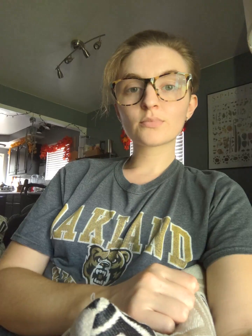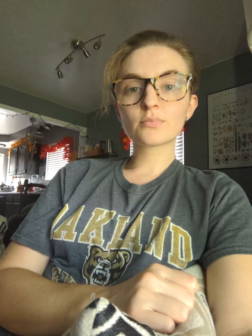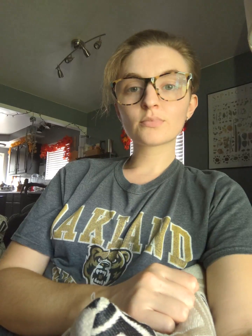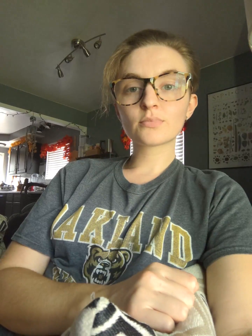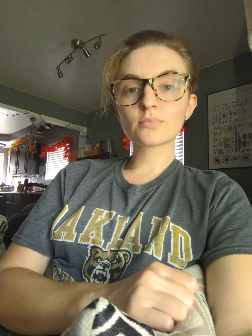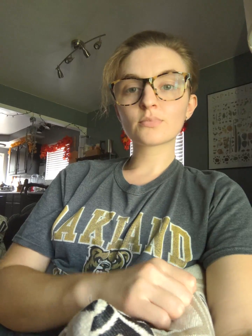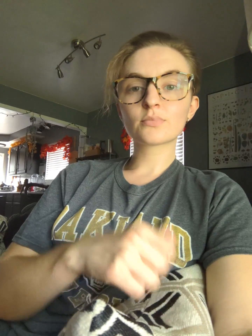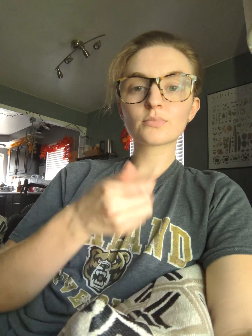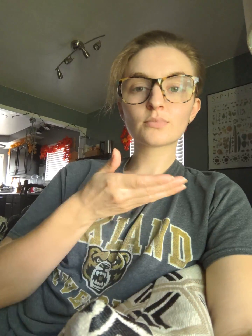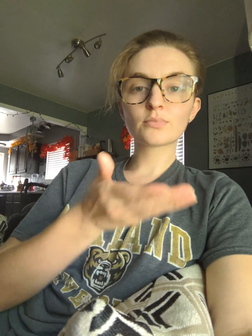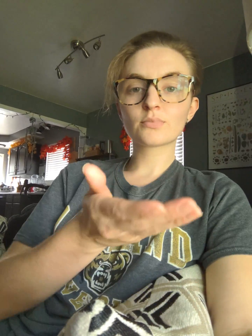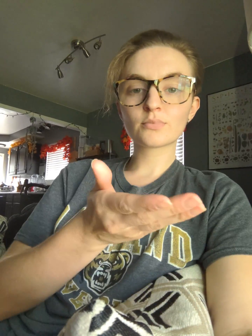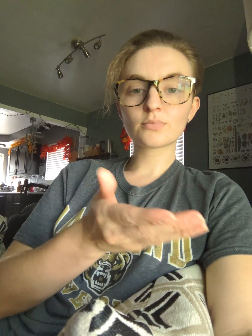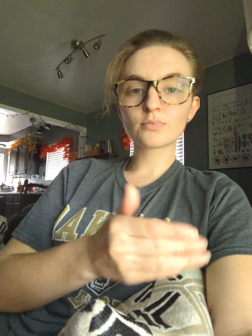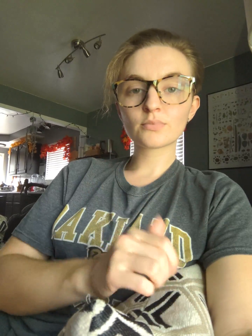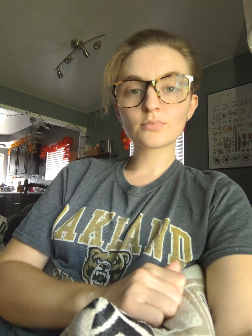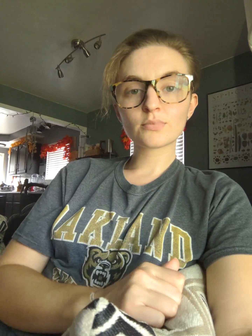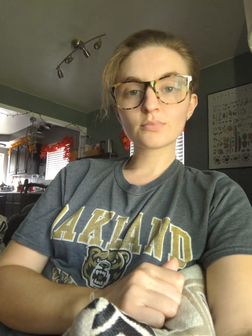oven